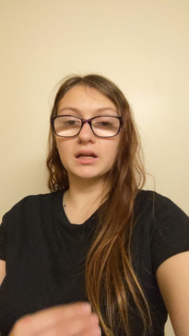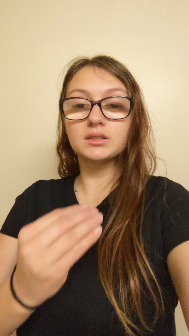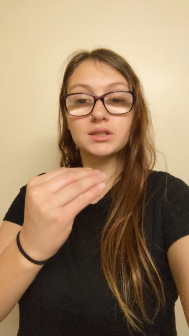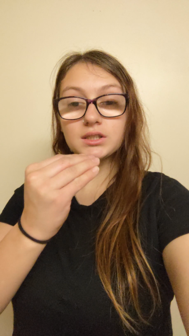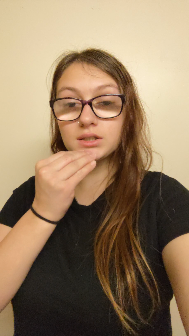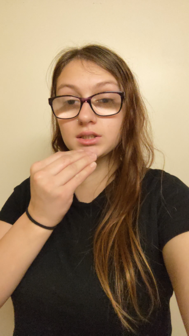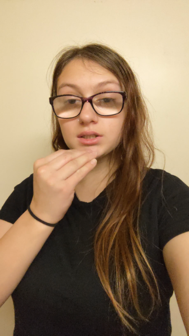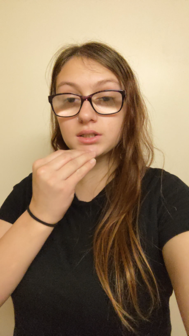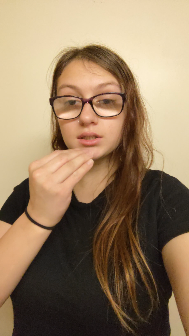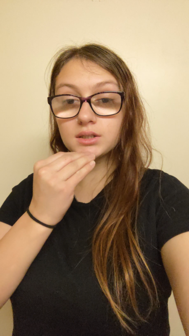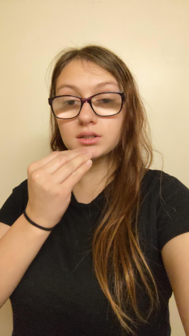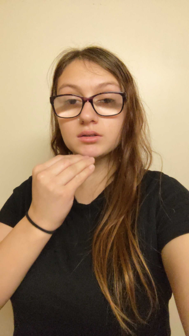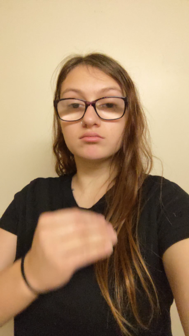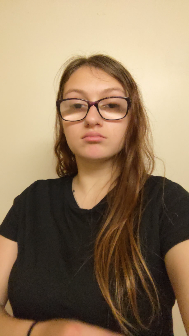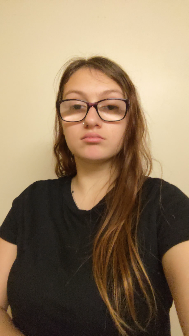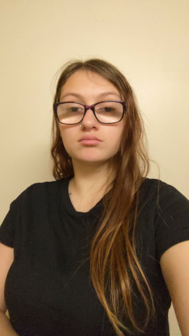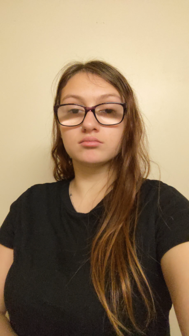eat